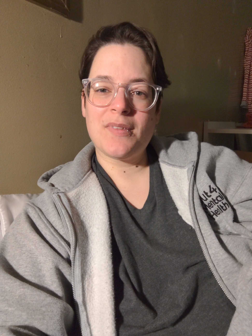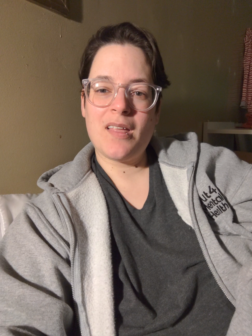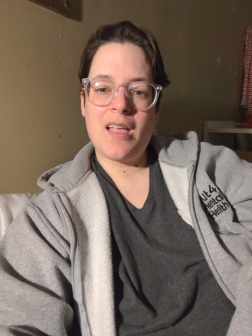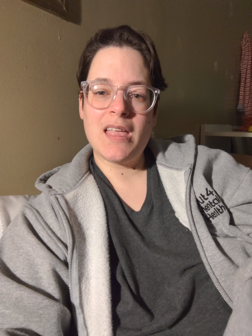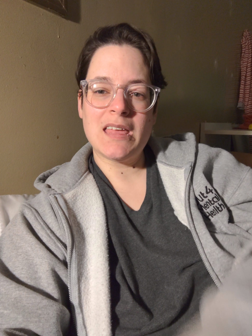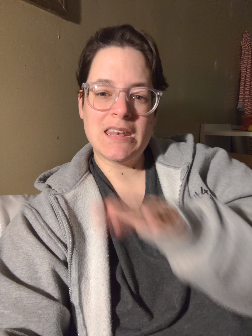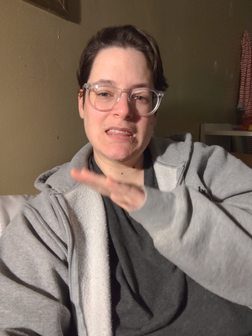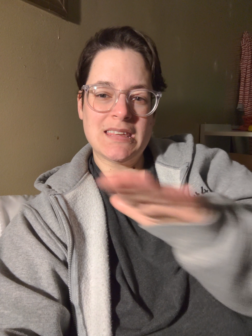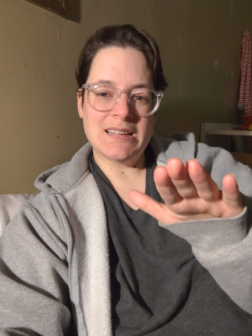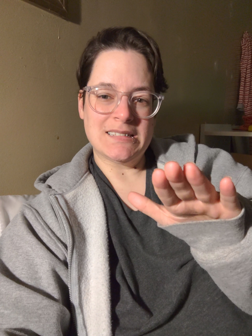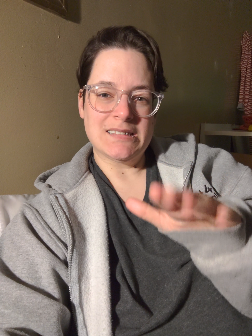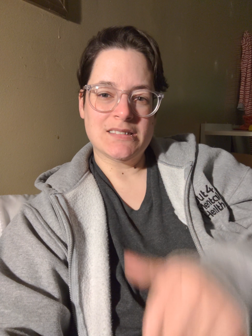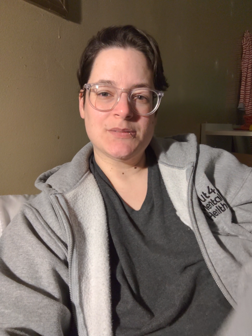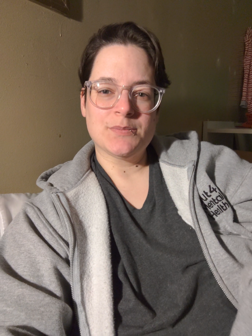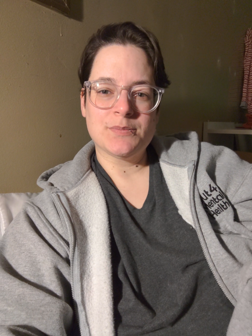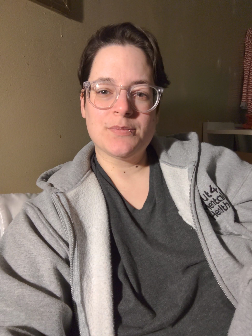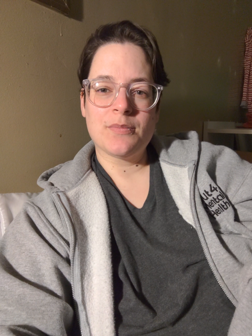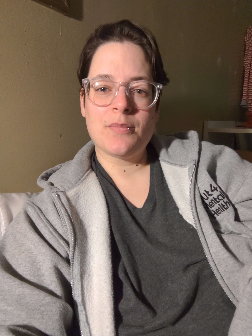clean